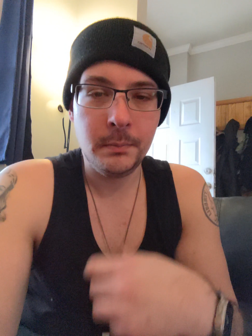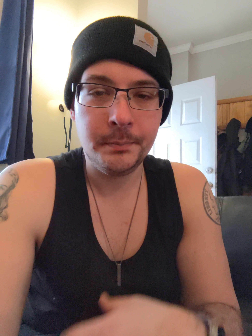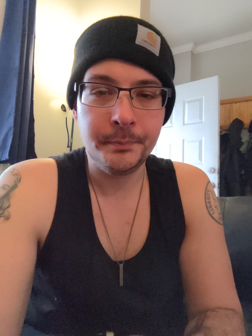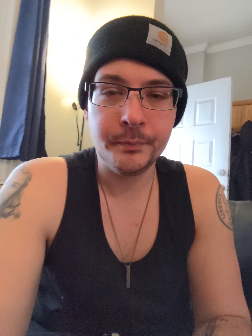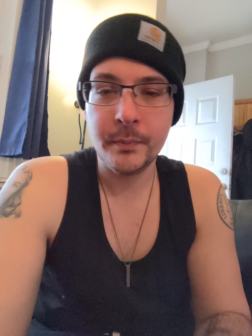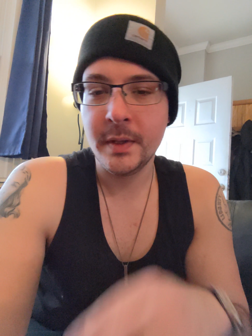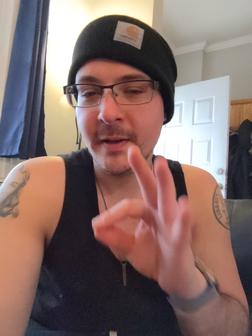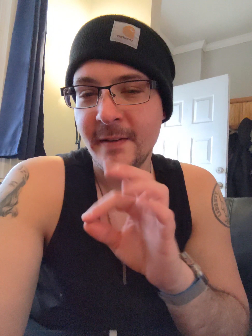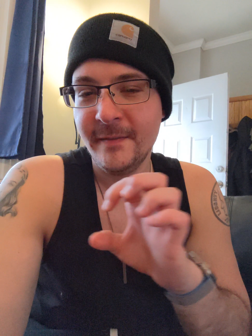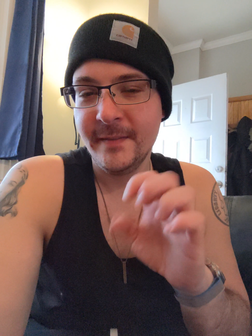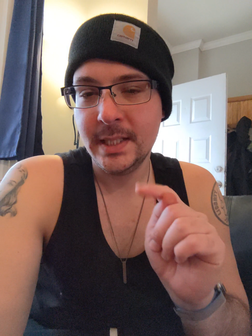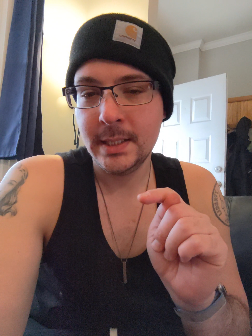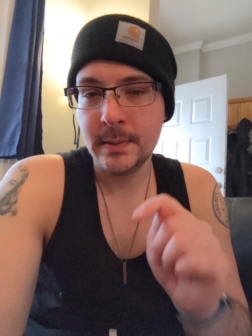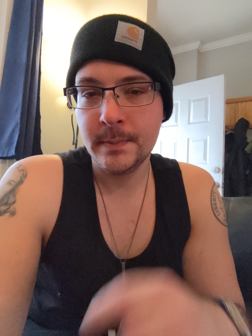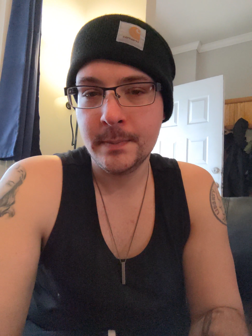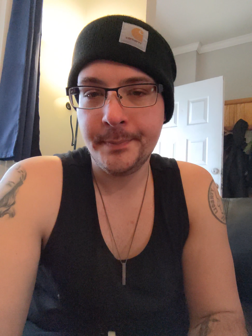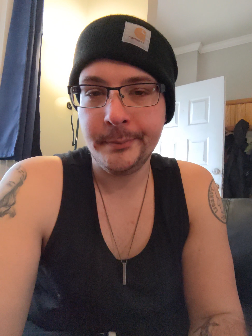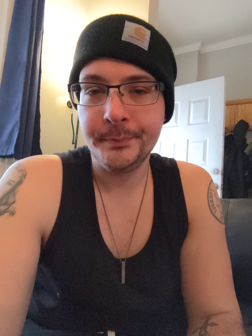feet